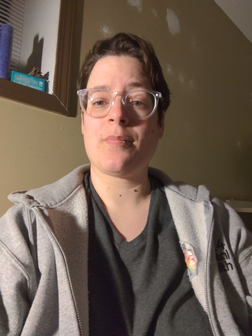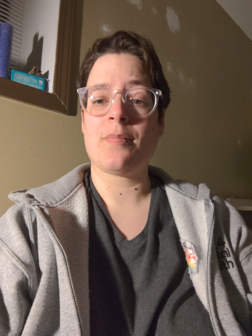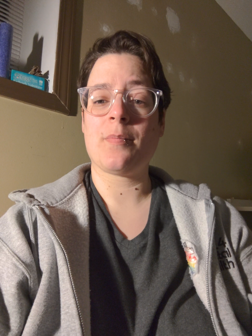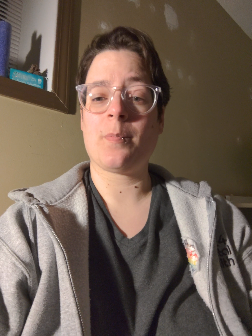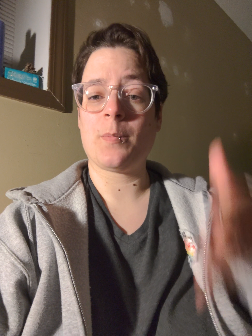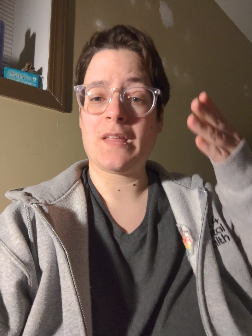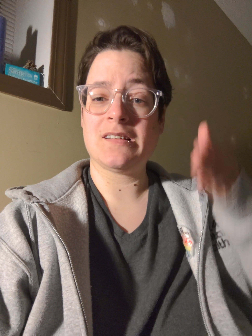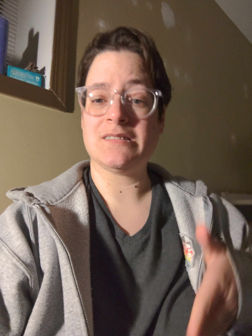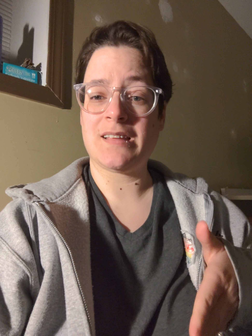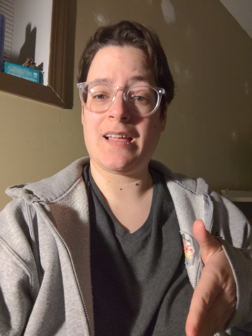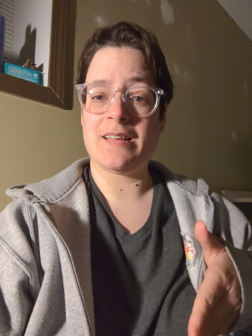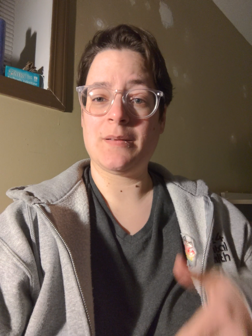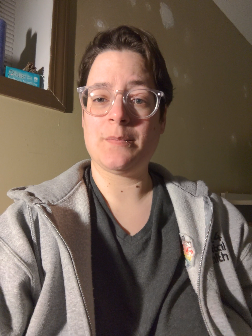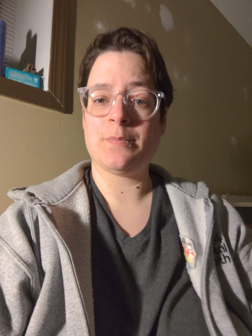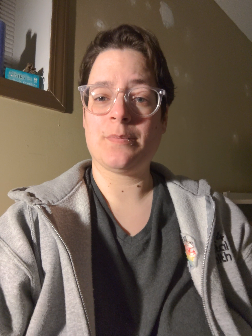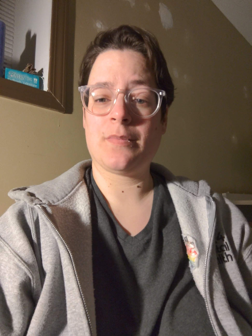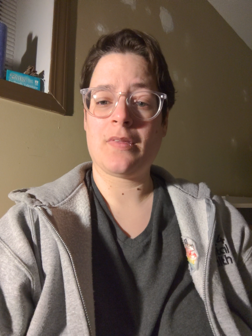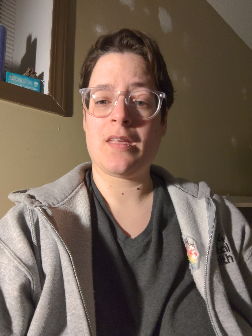beside